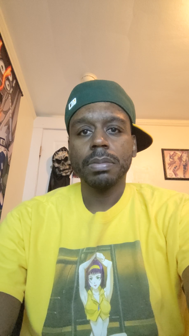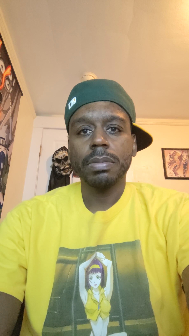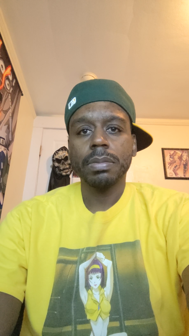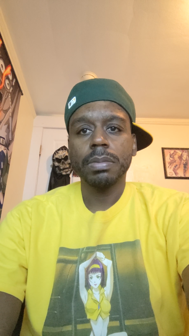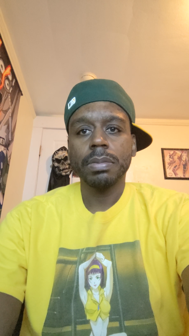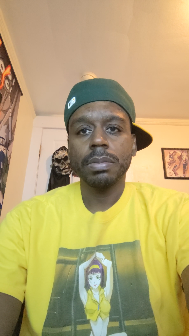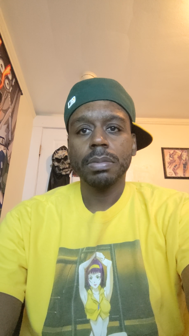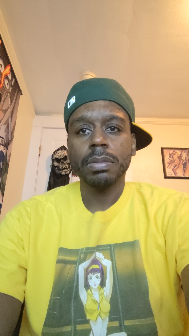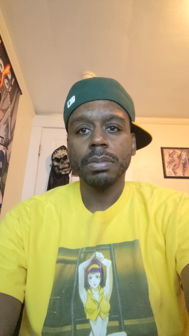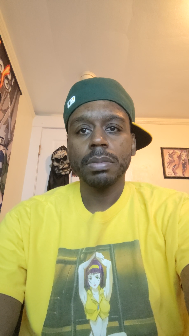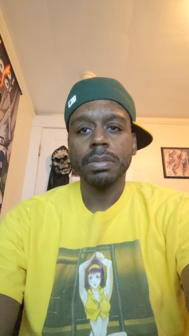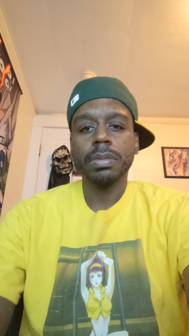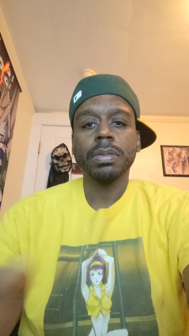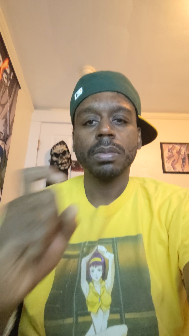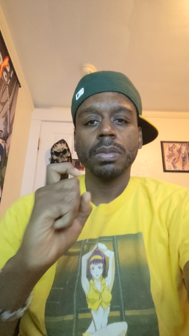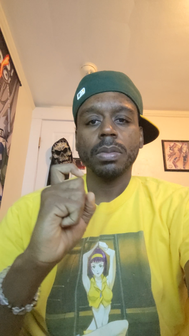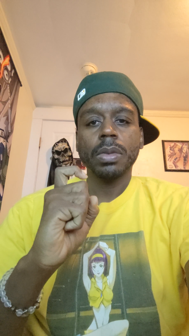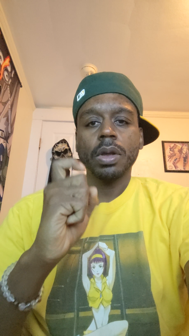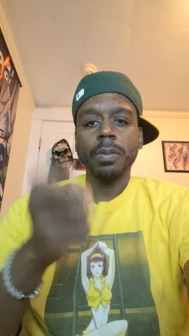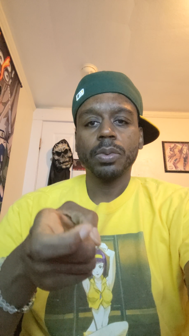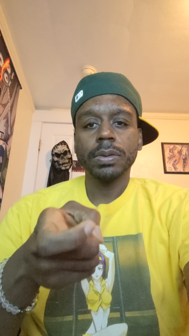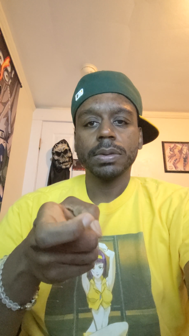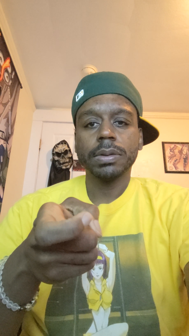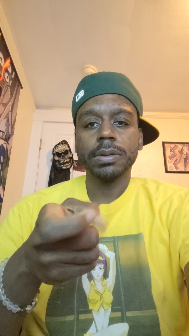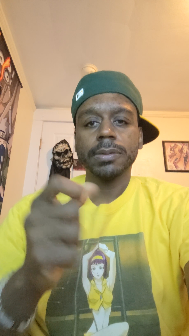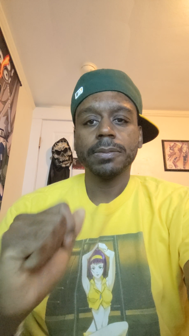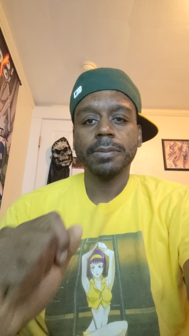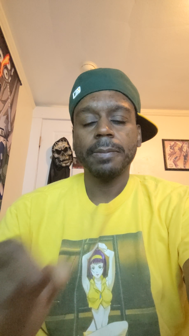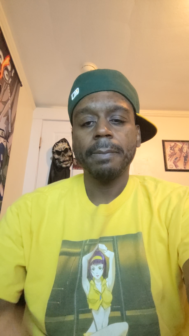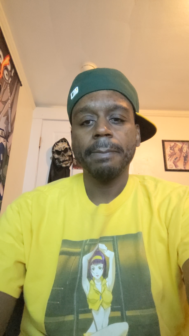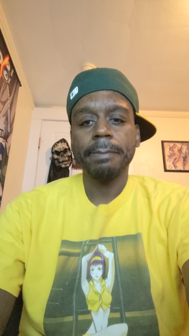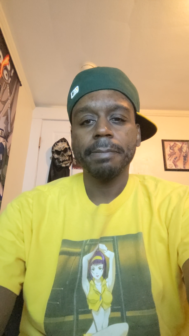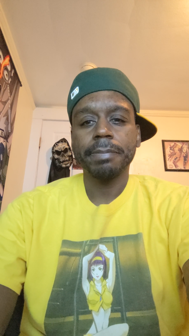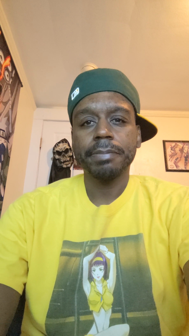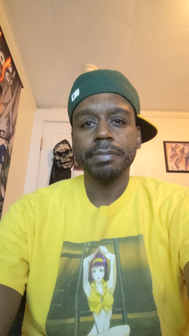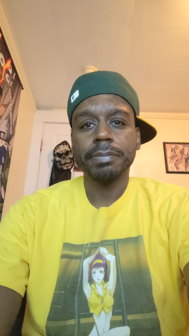present